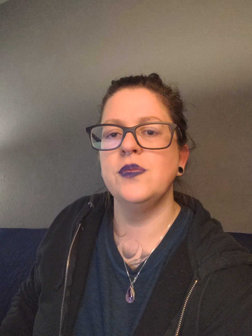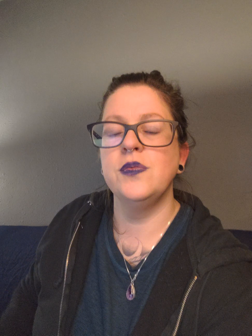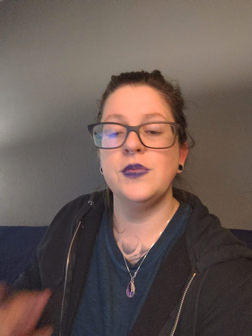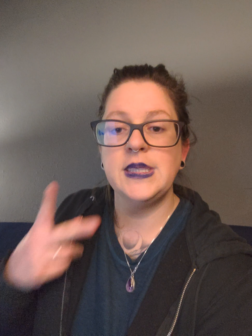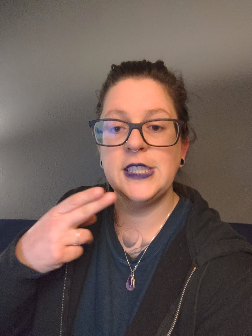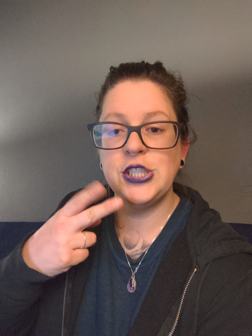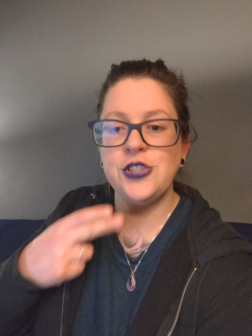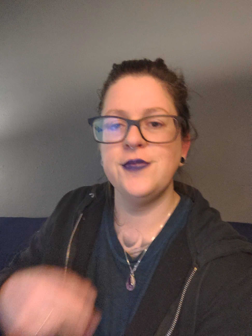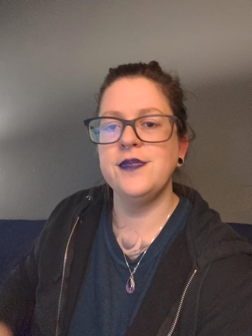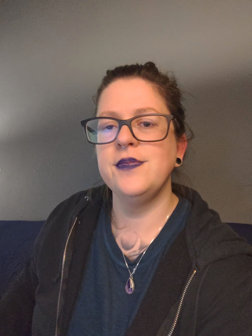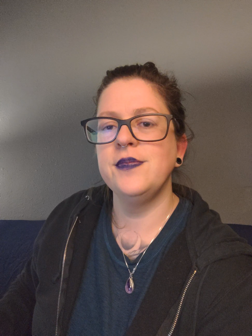scissors